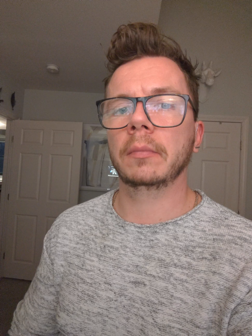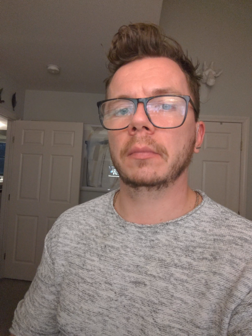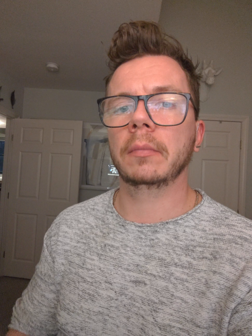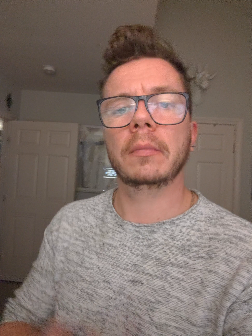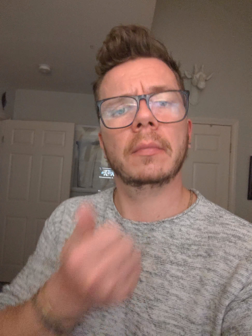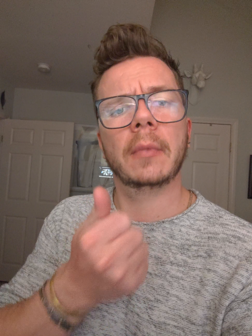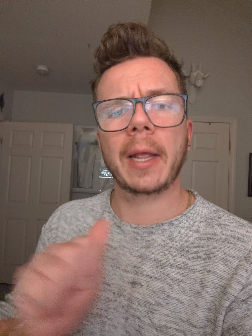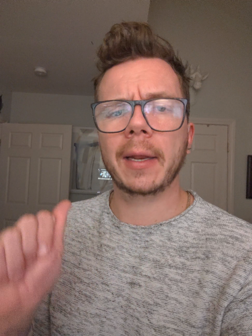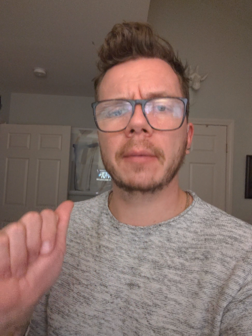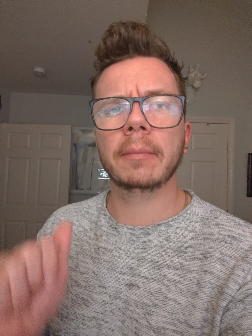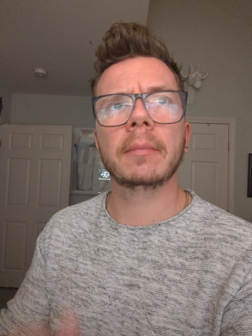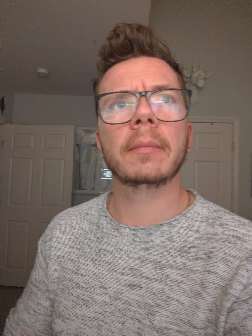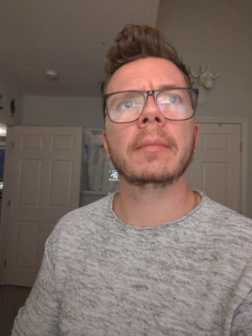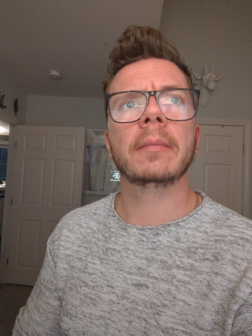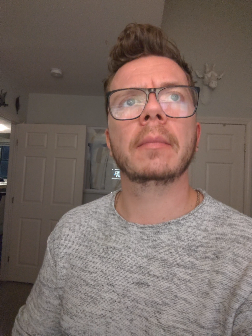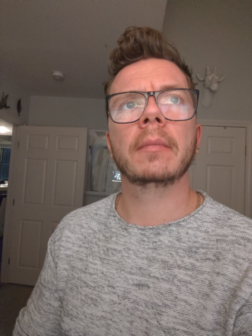any